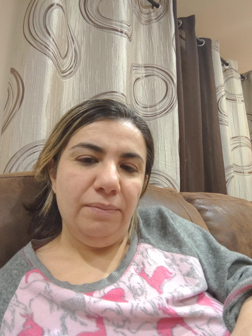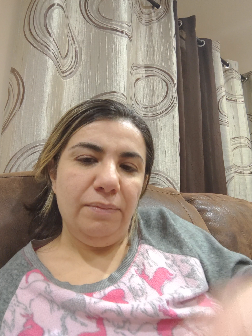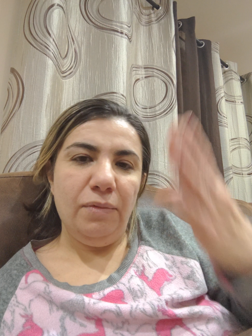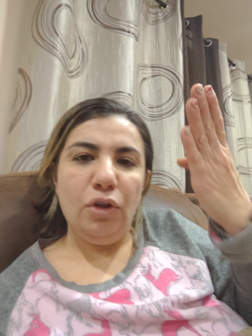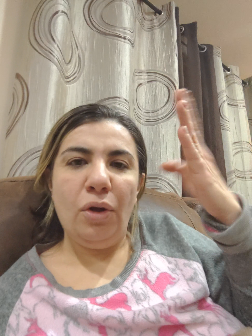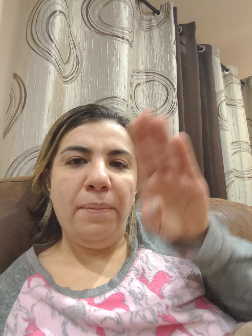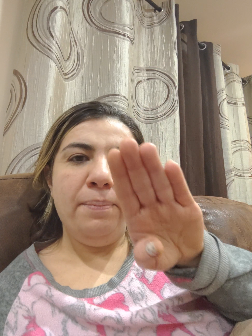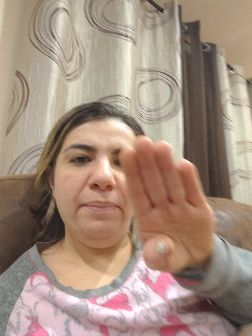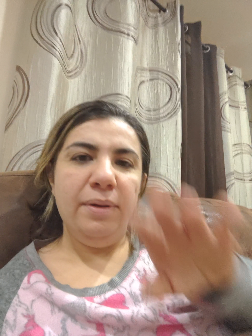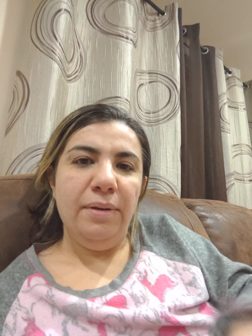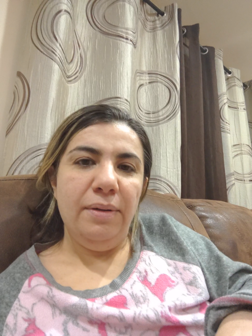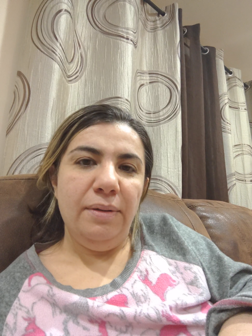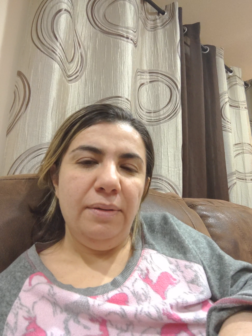close